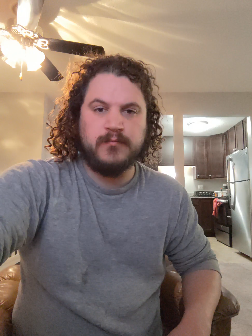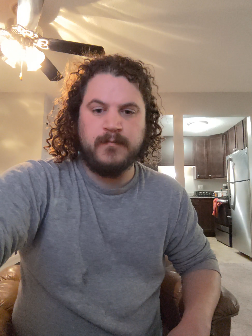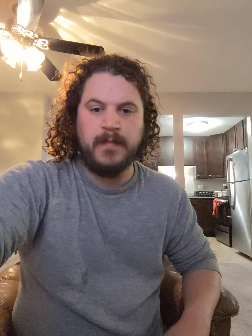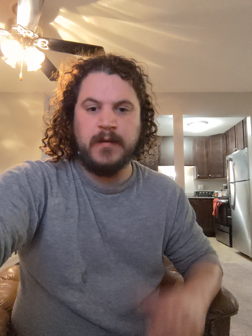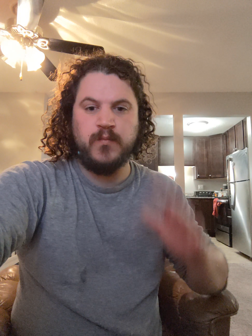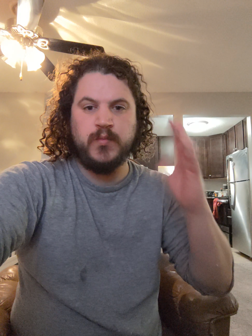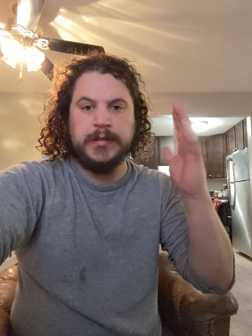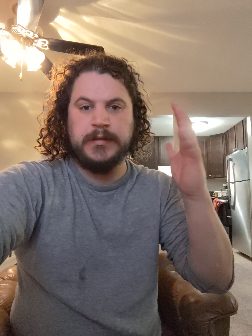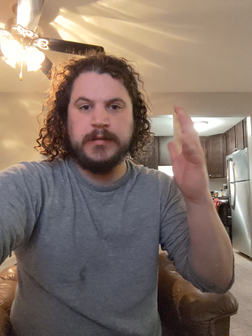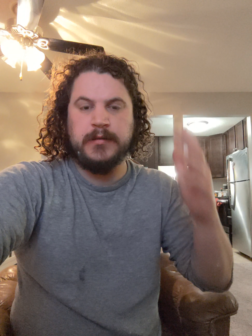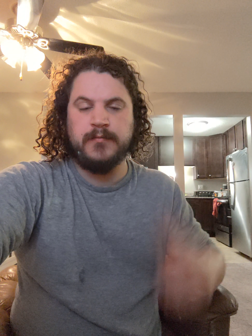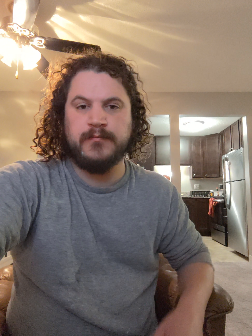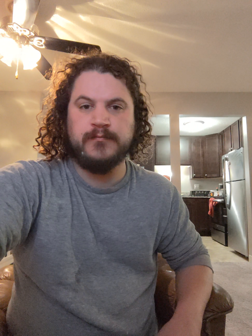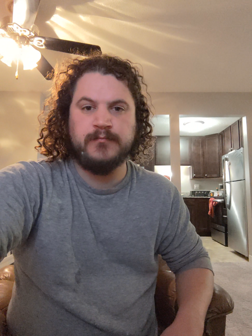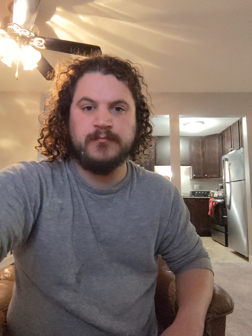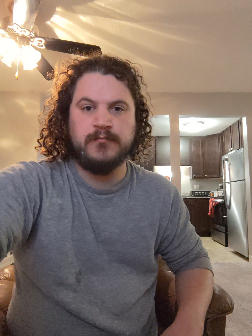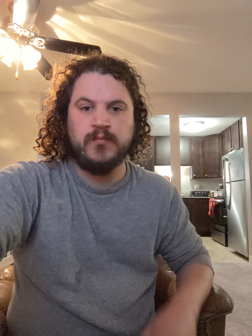tree